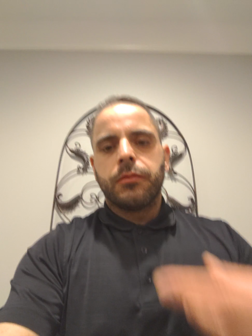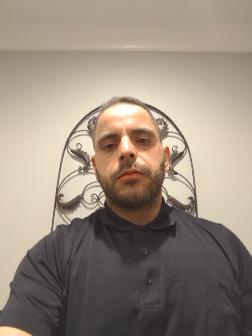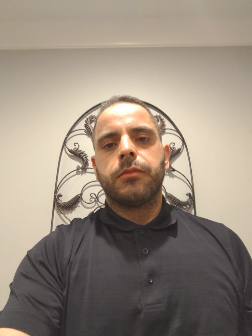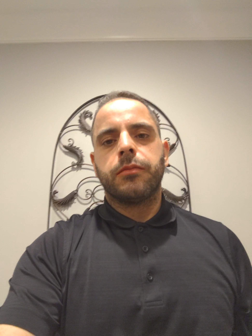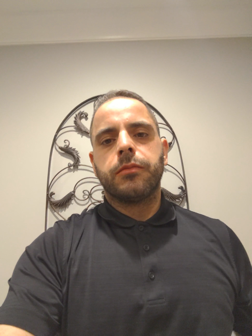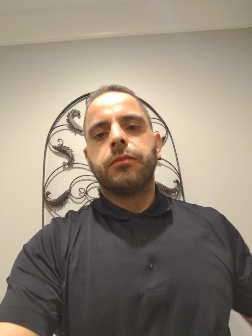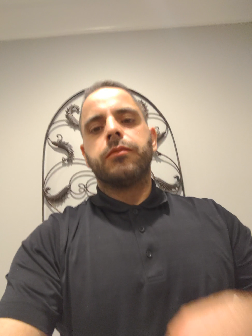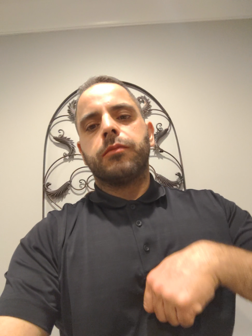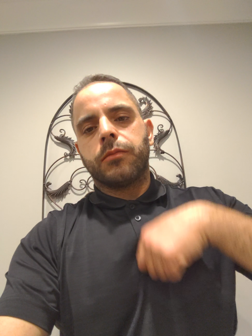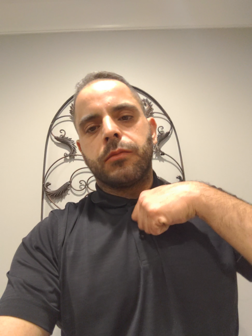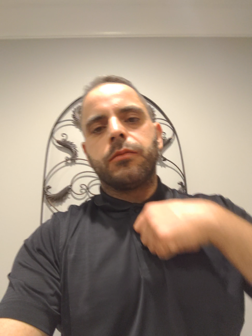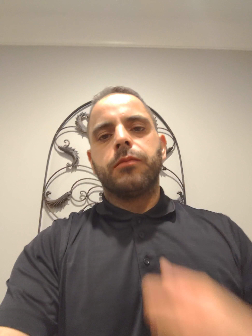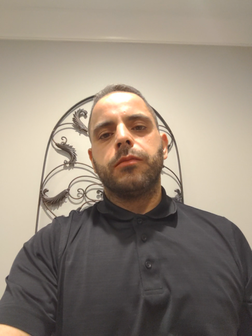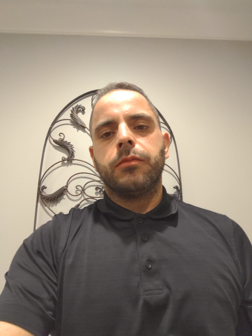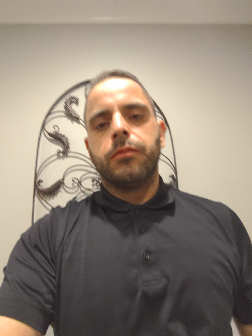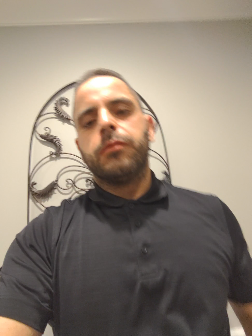zipper